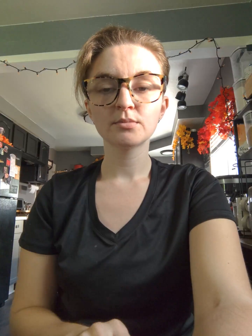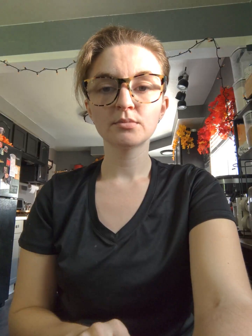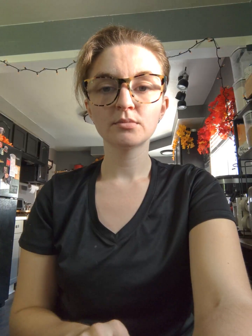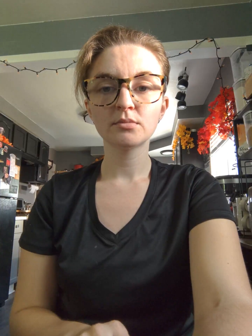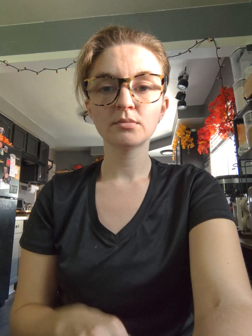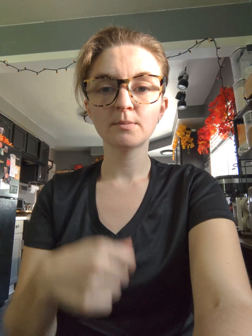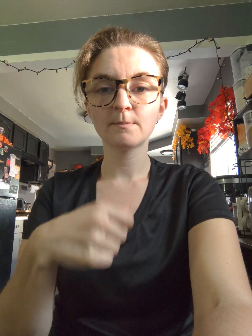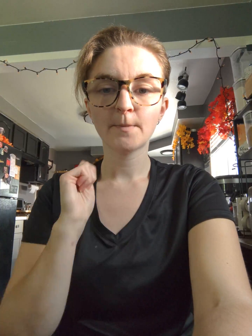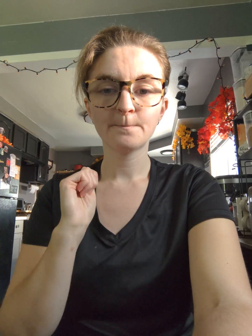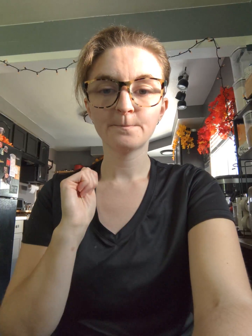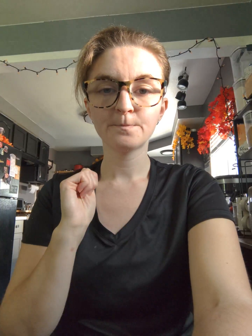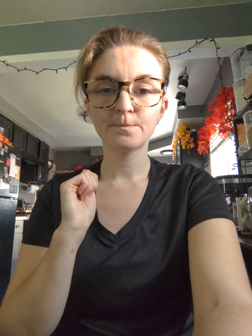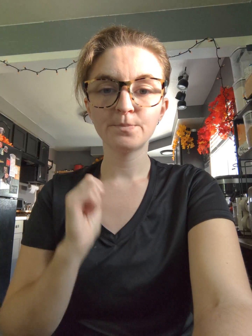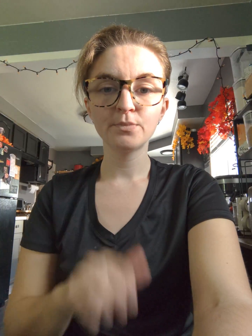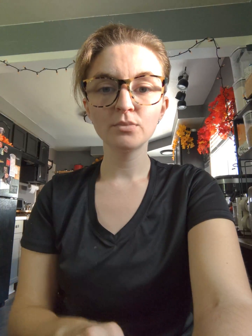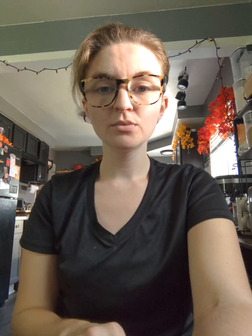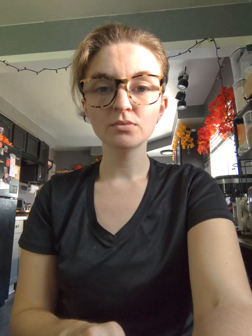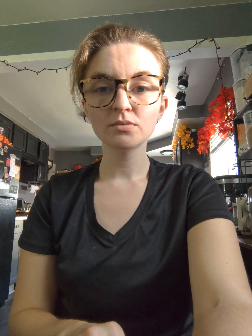rip